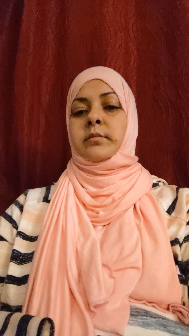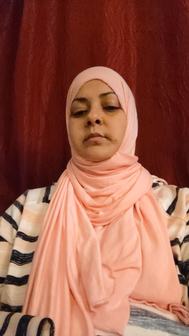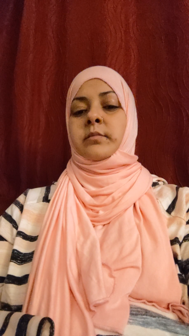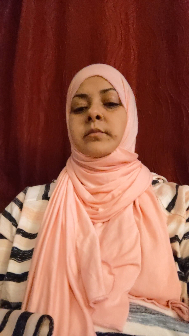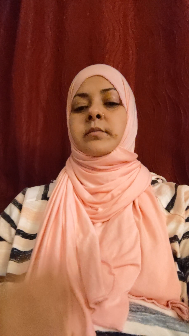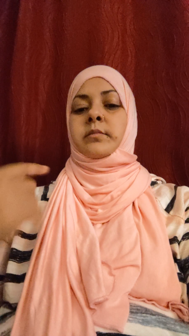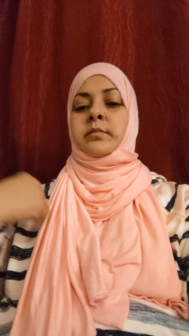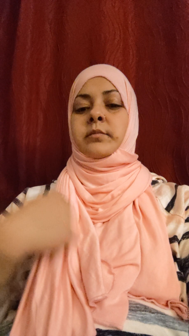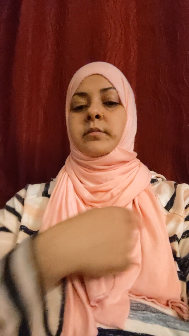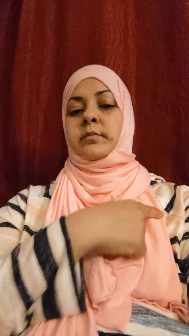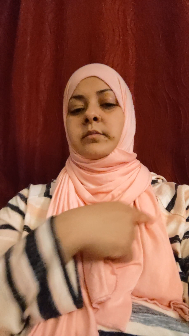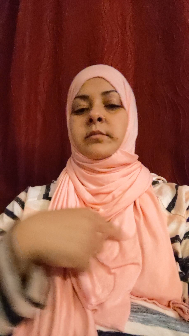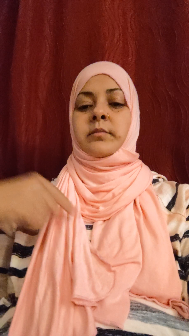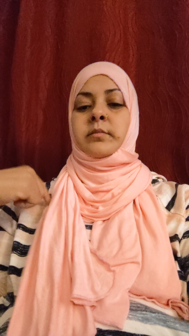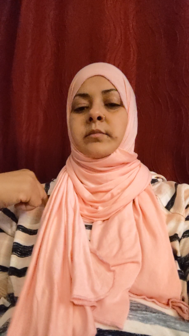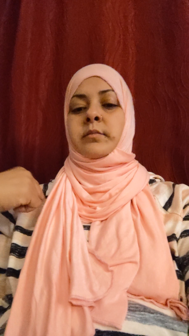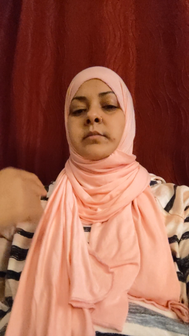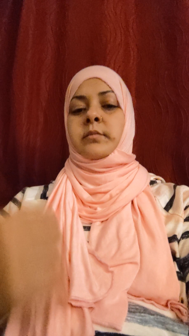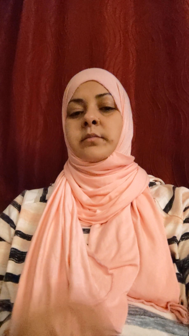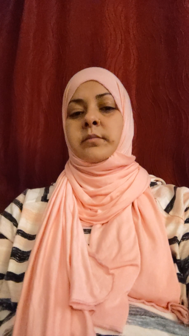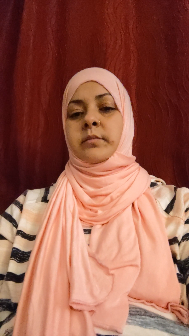bib